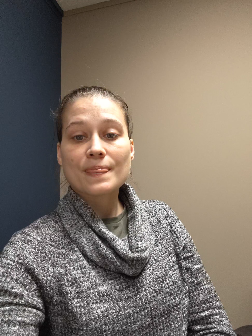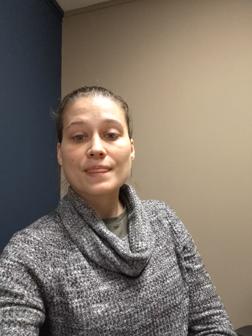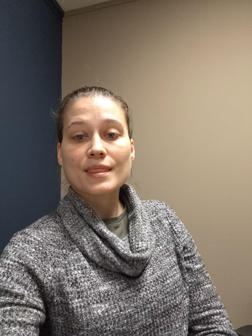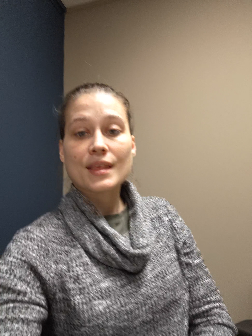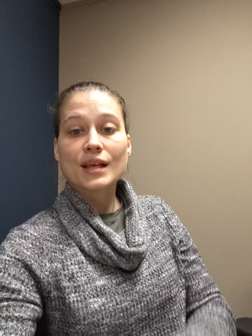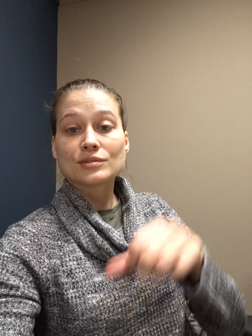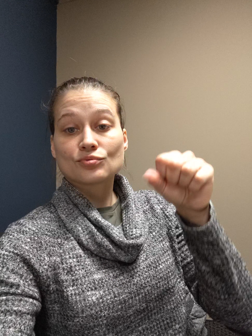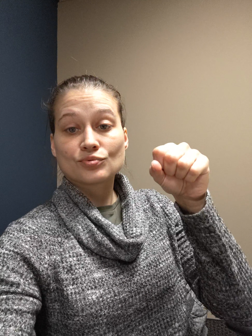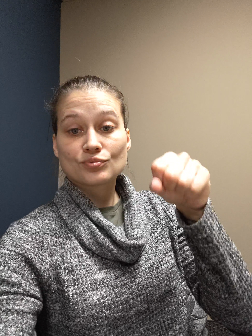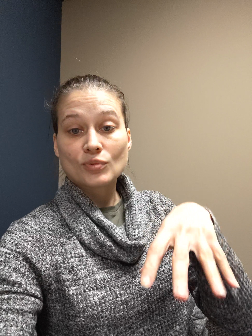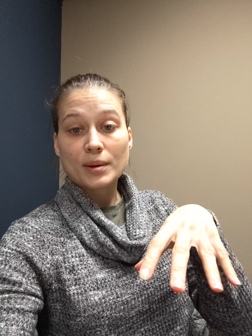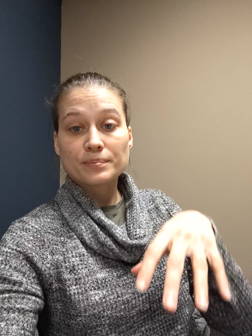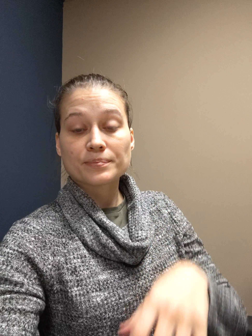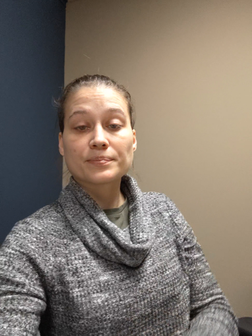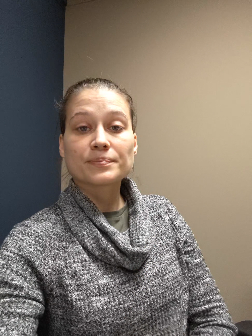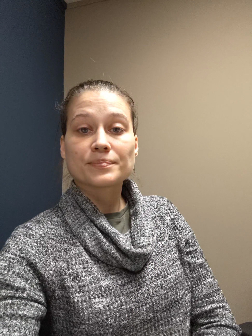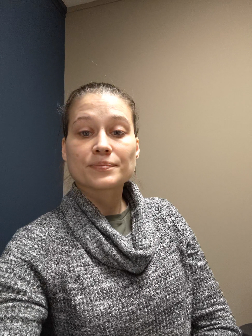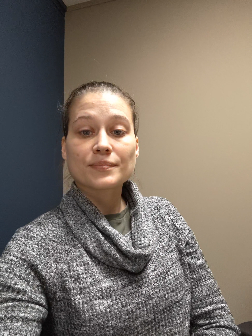drop